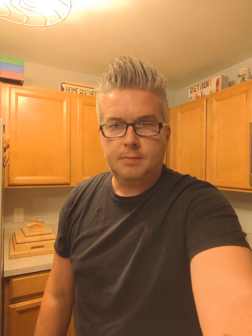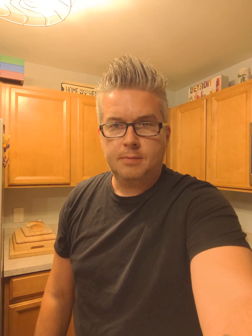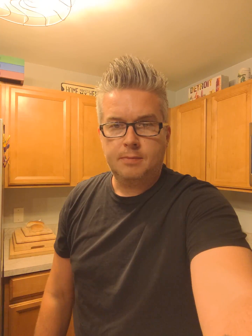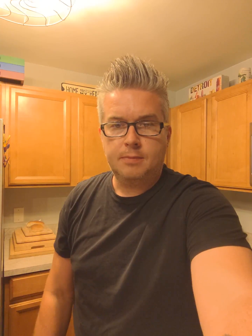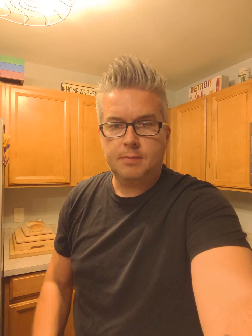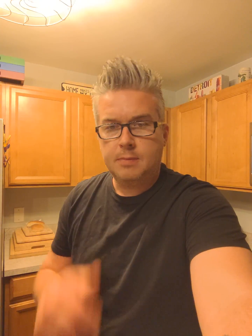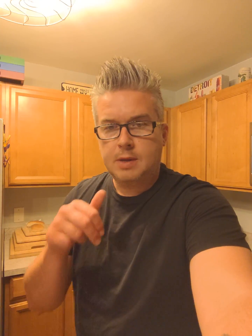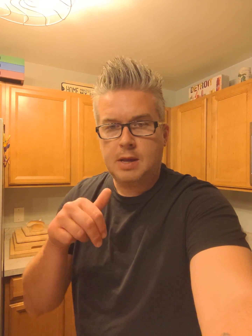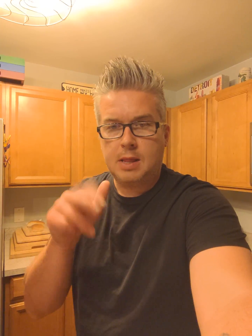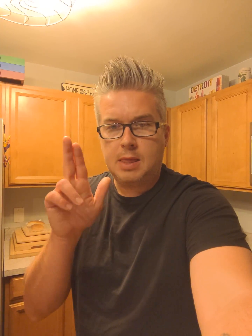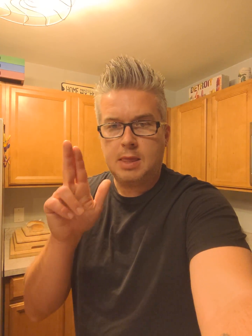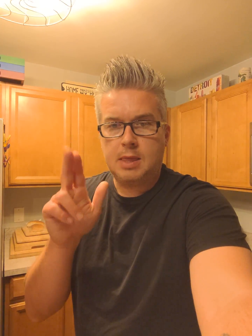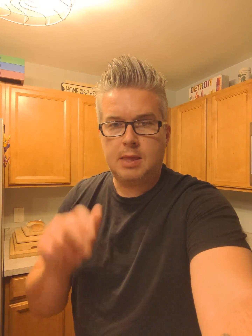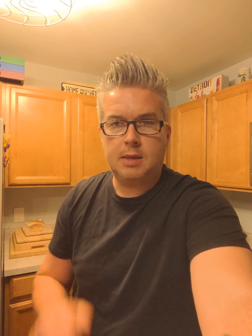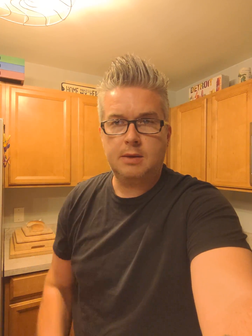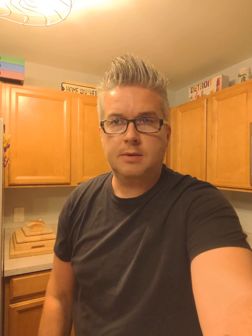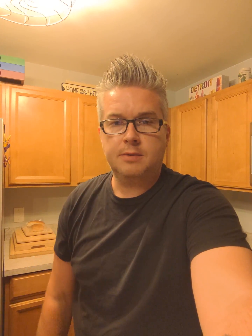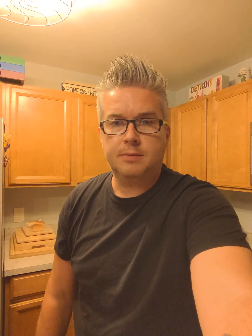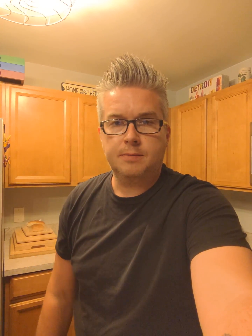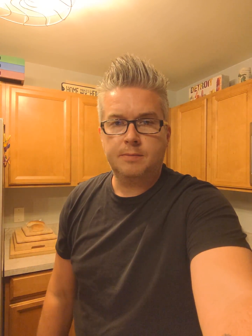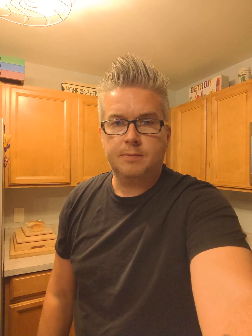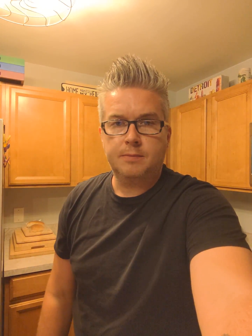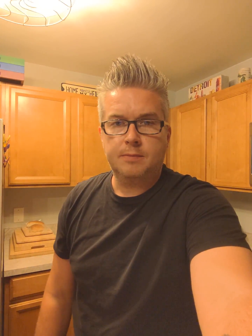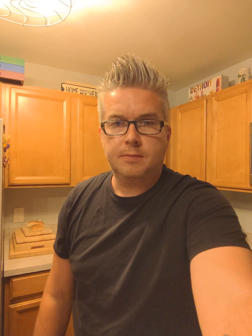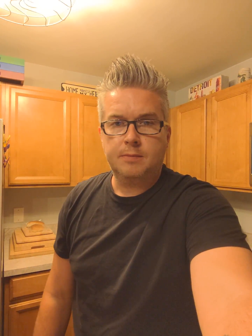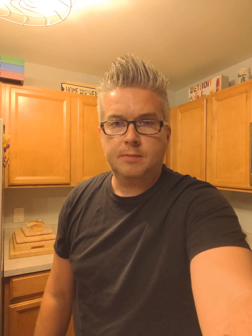lick